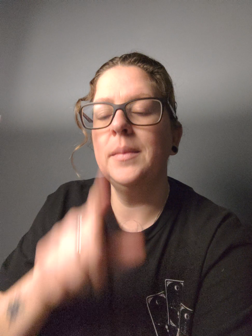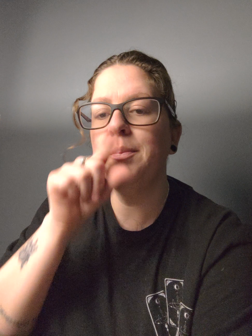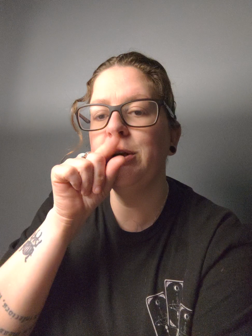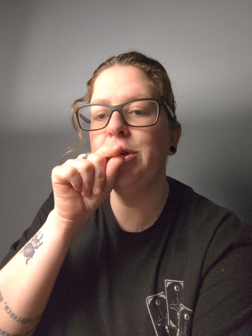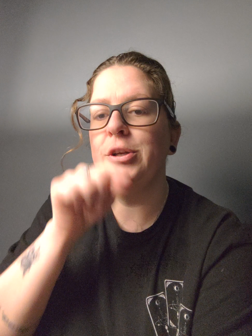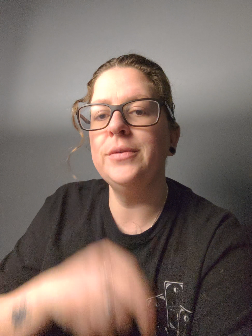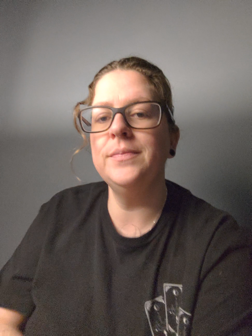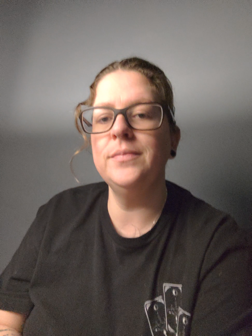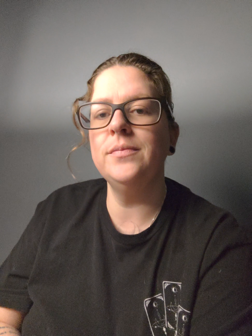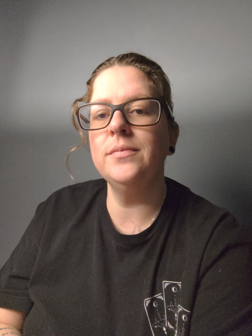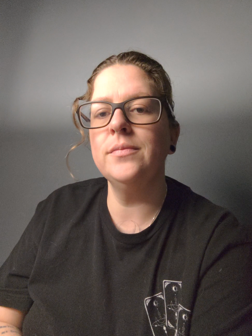bird